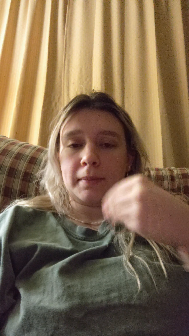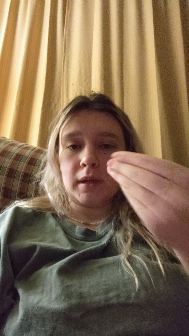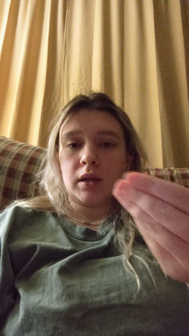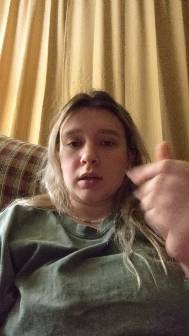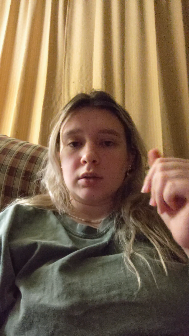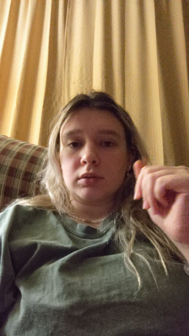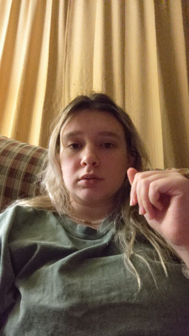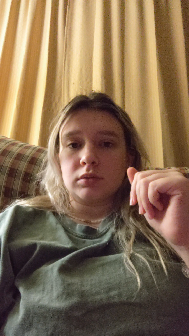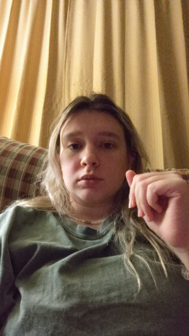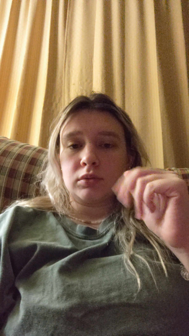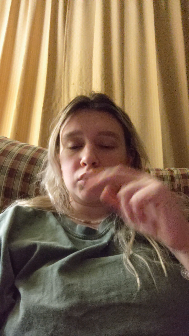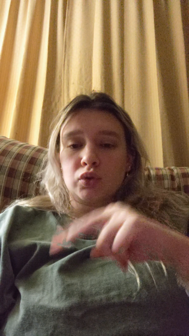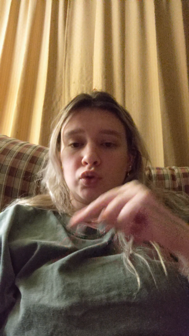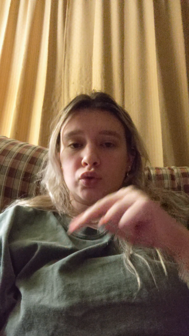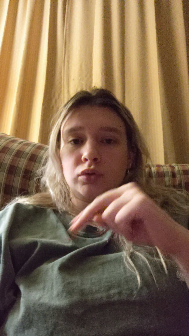nurse